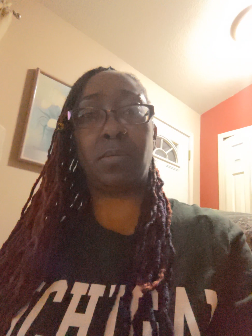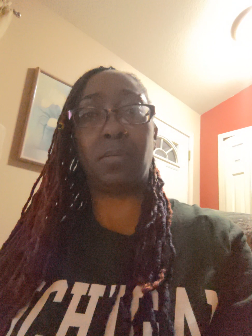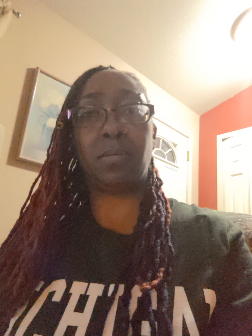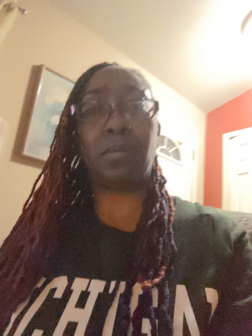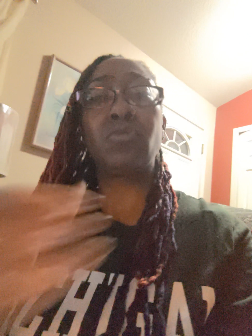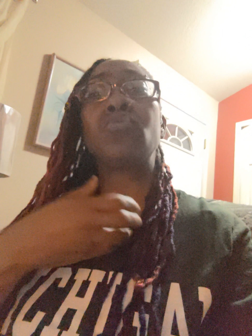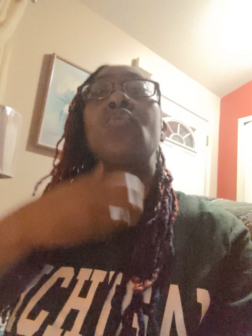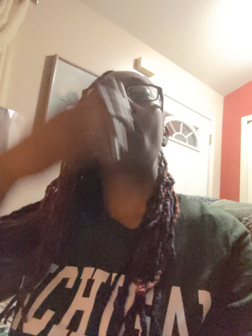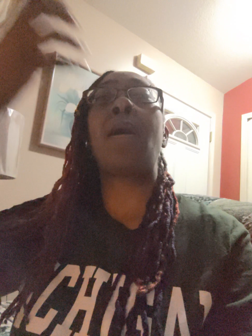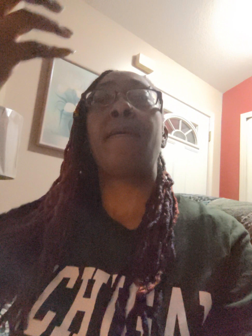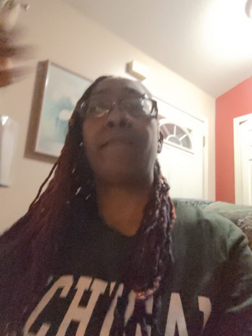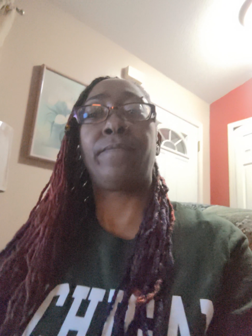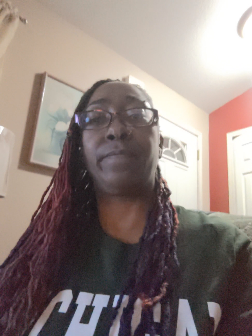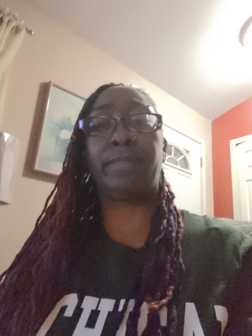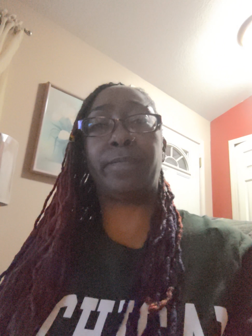giraffe